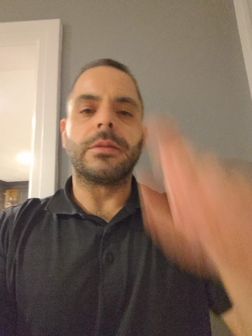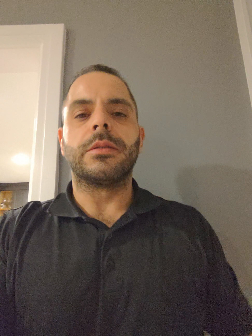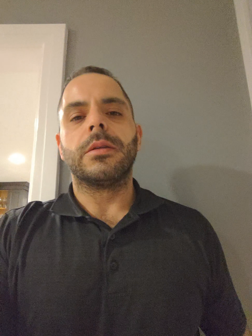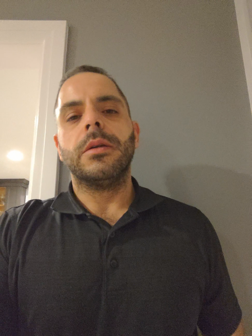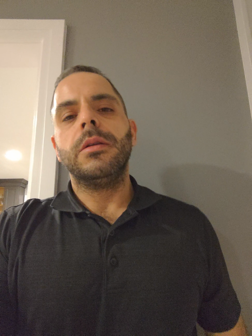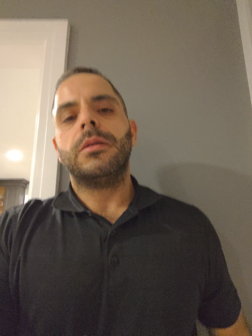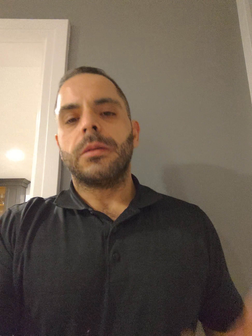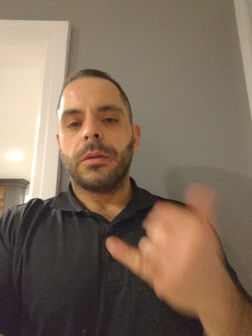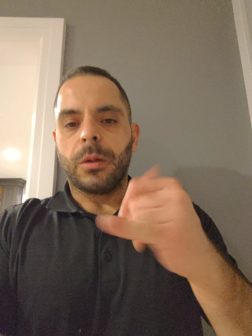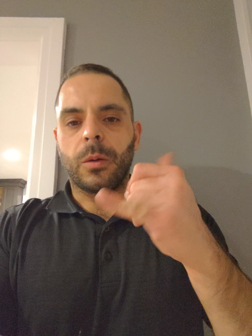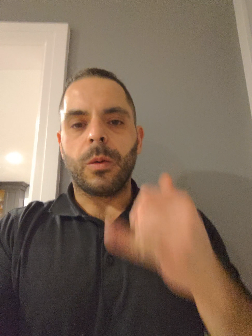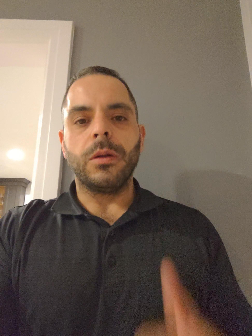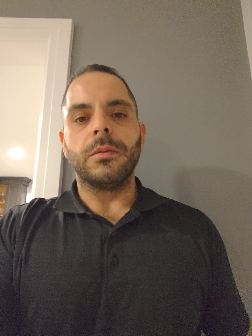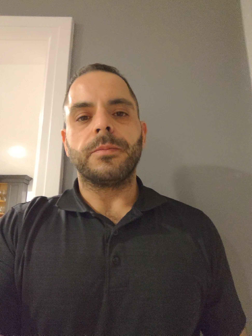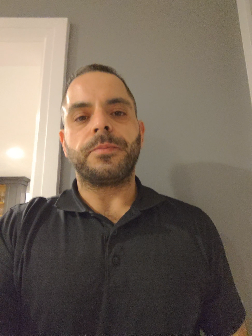yellow